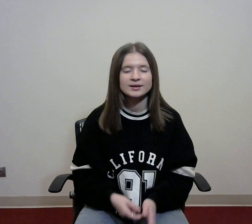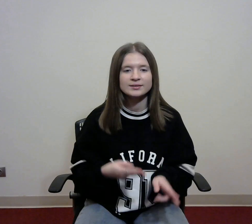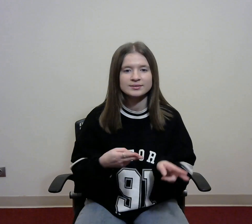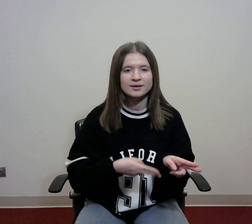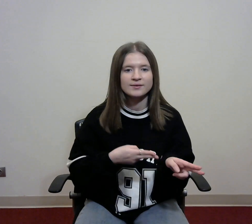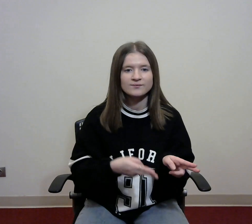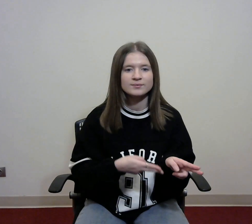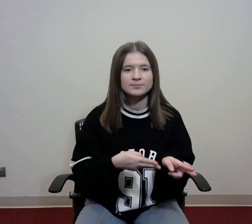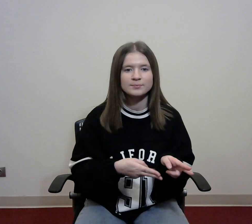qatar